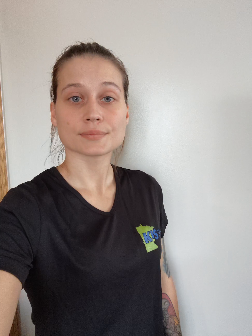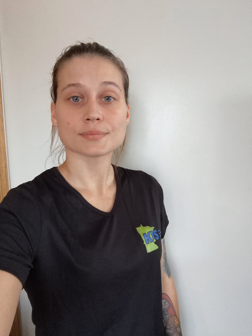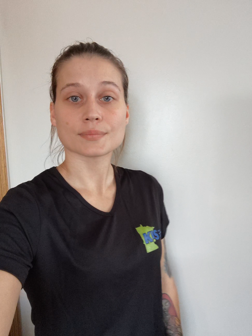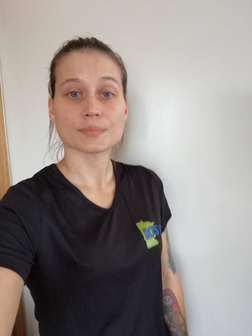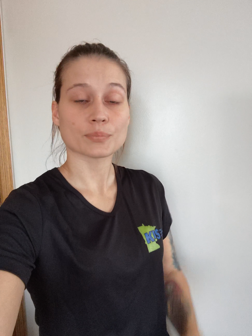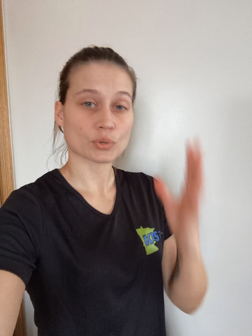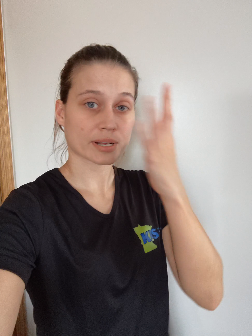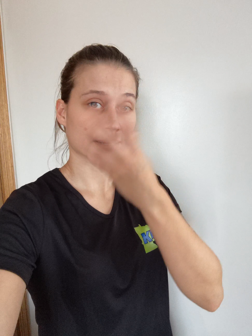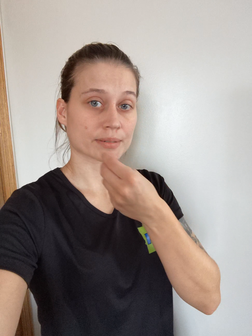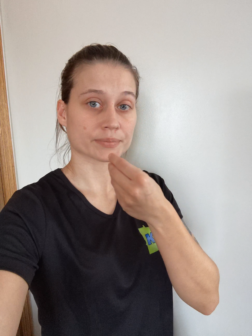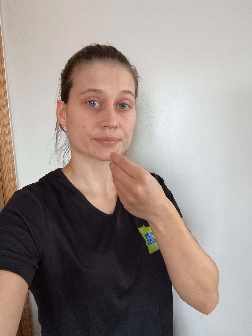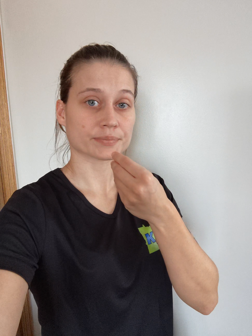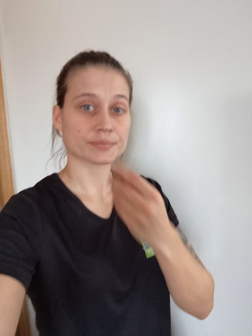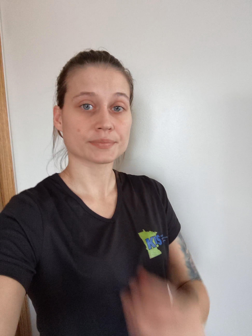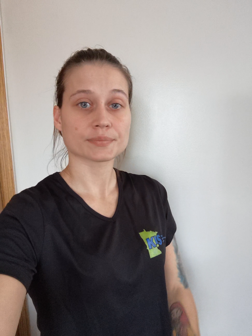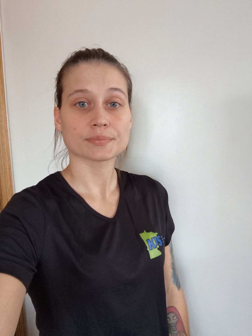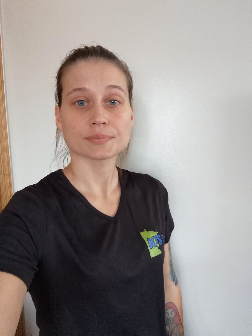pretty